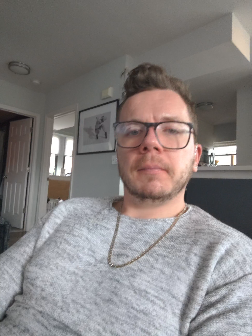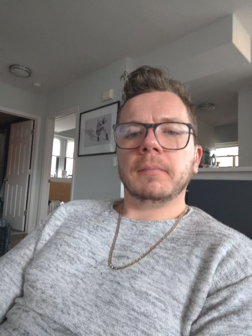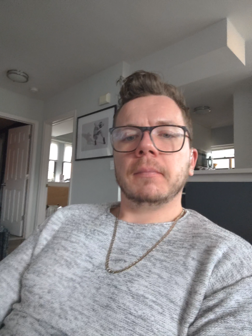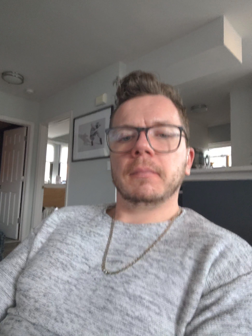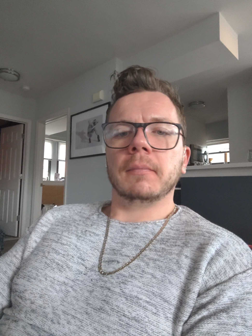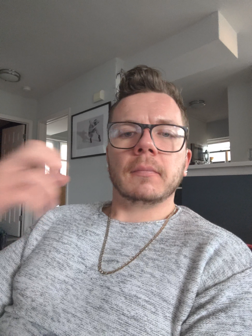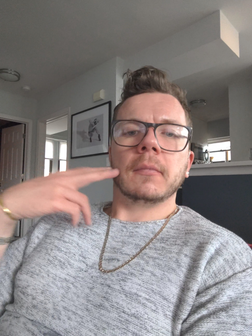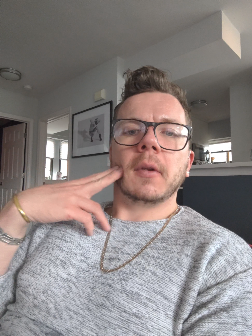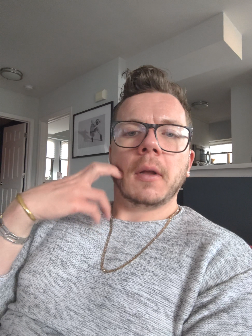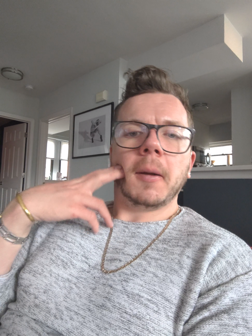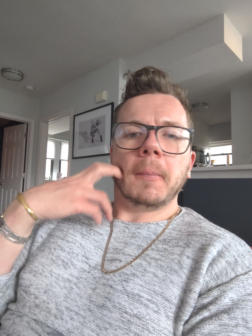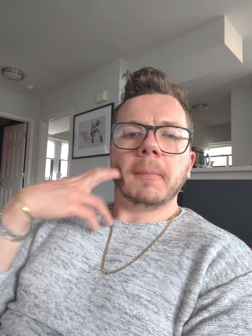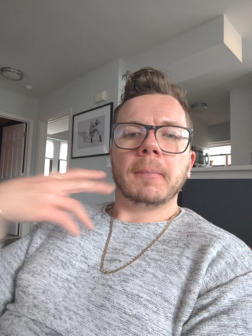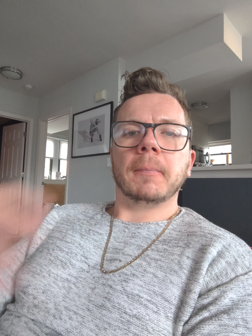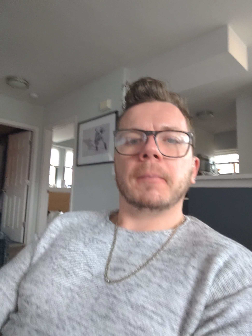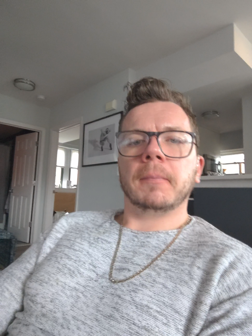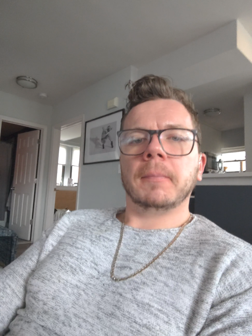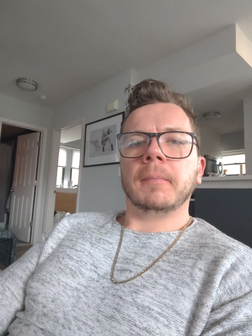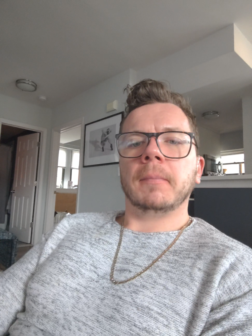gum